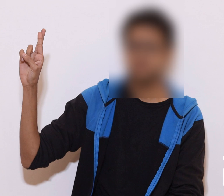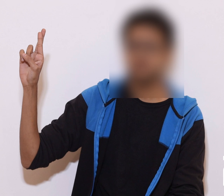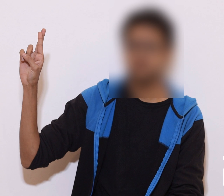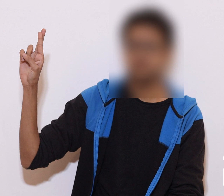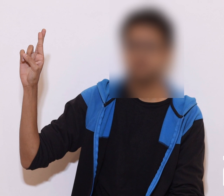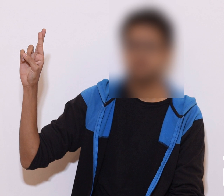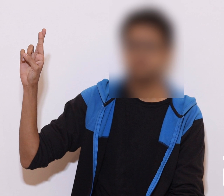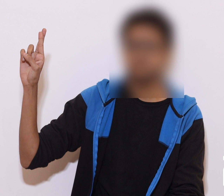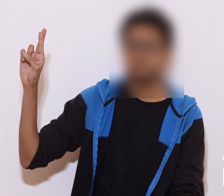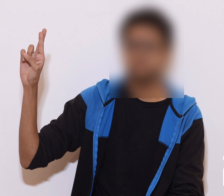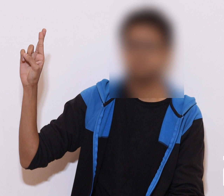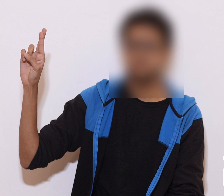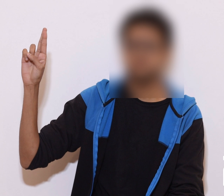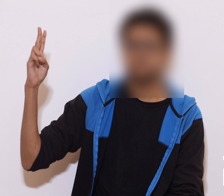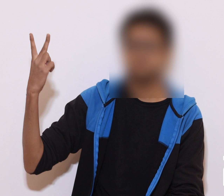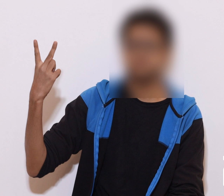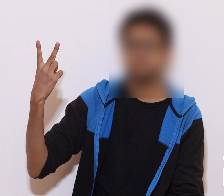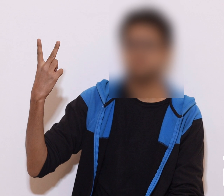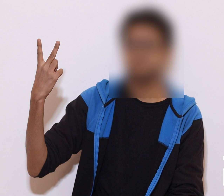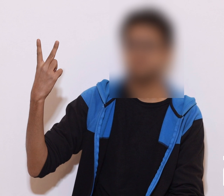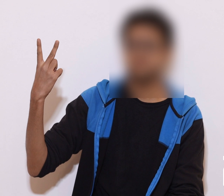ڑ